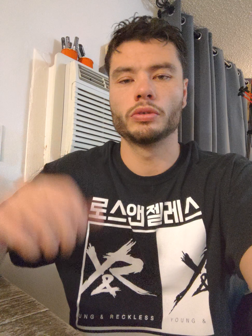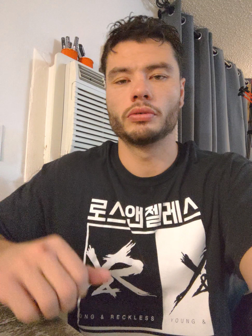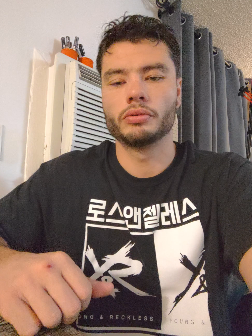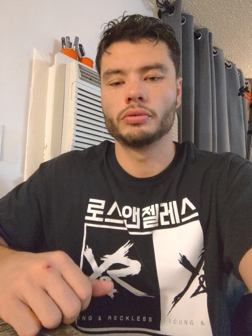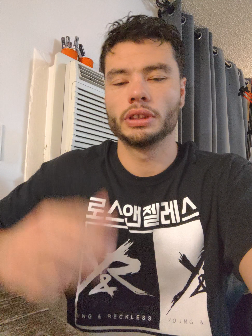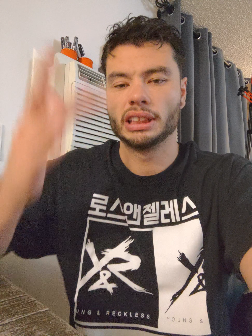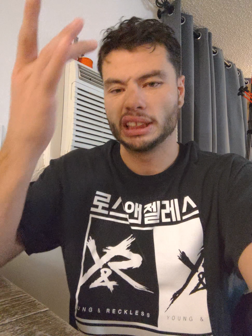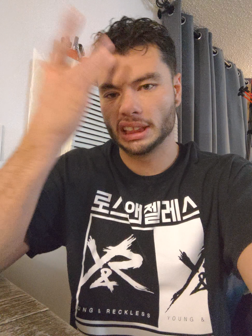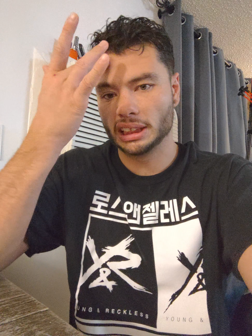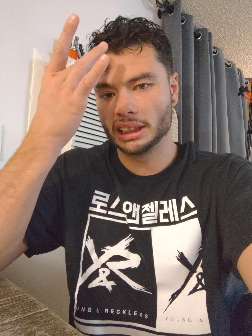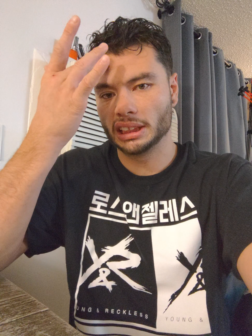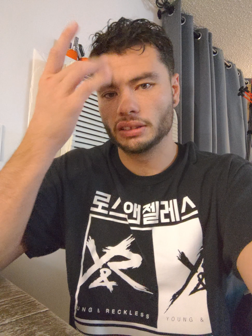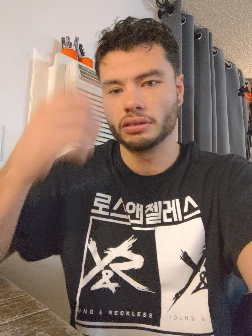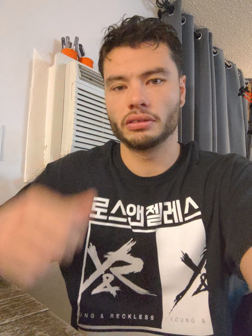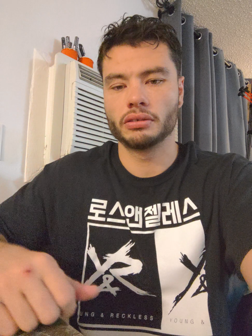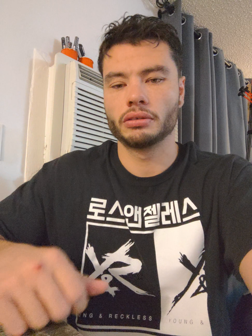sick